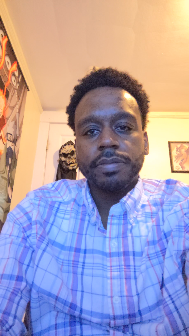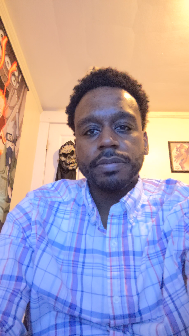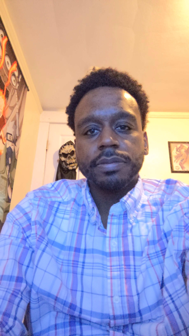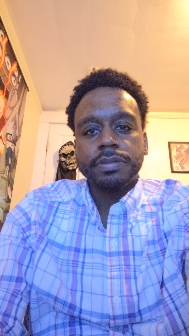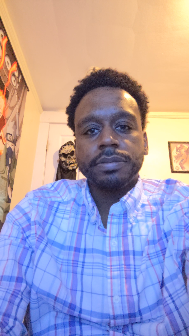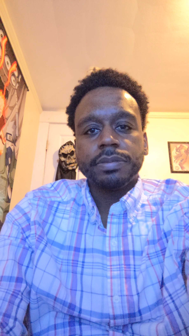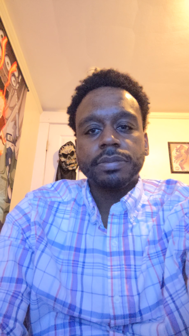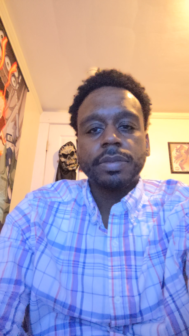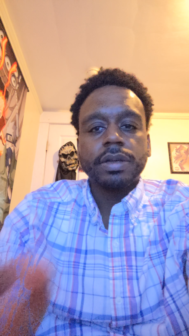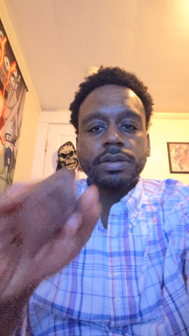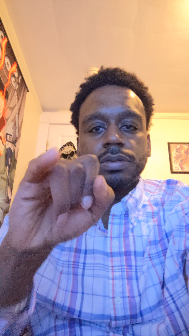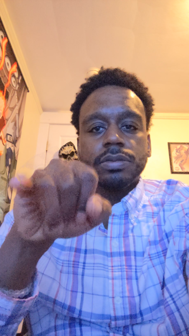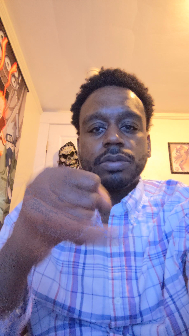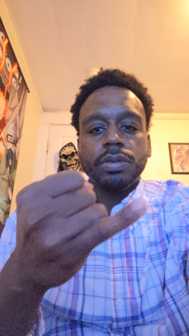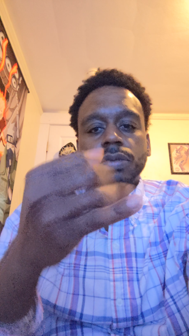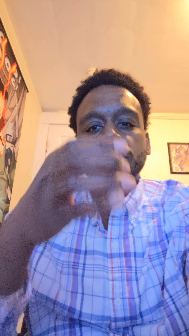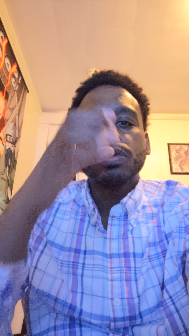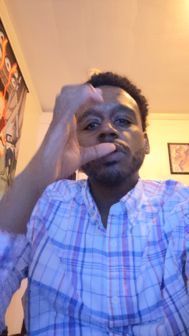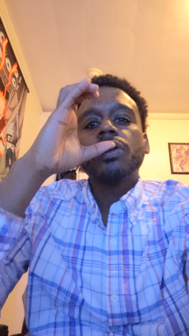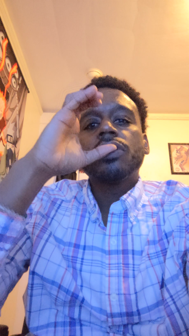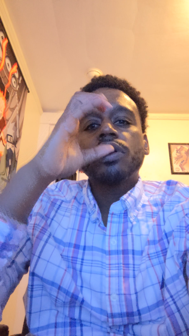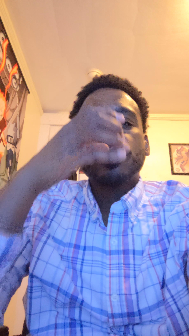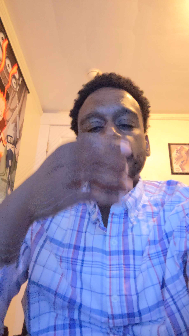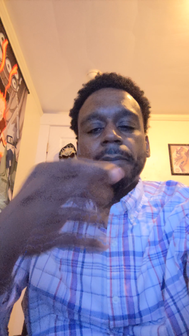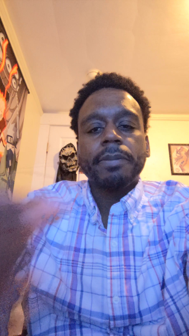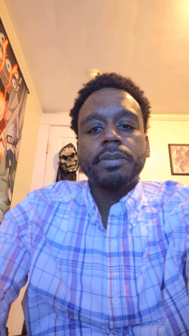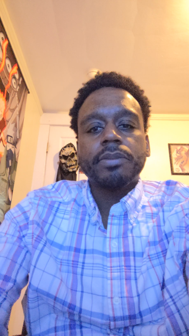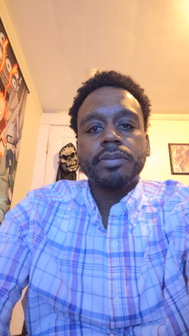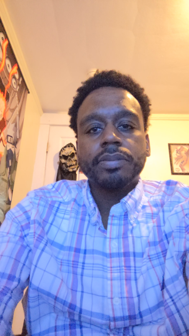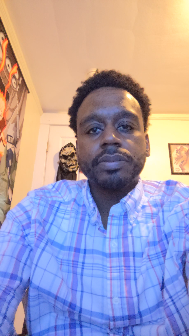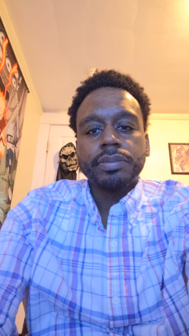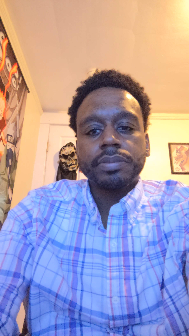juice